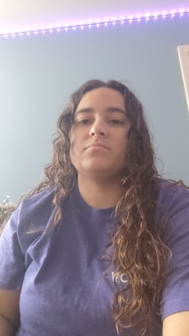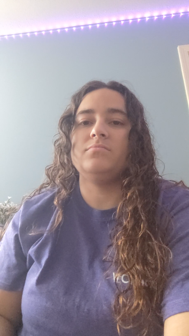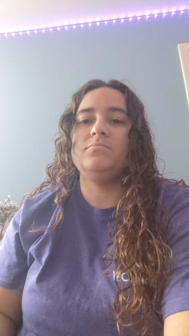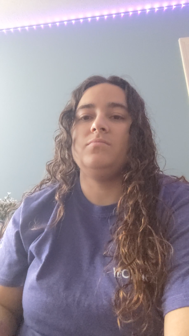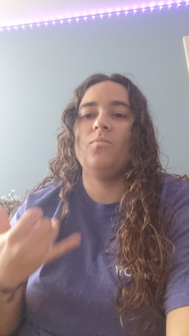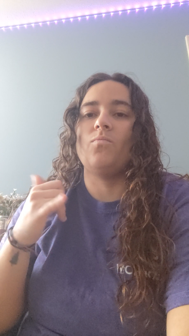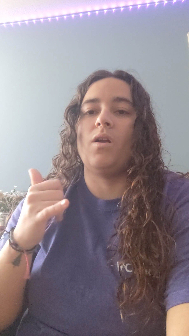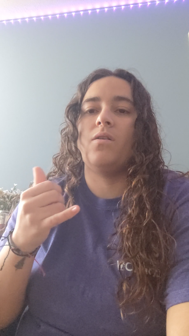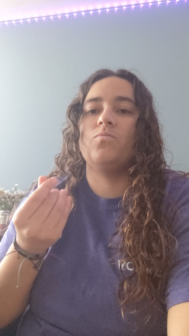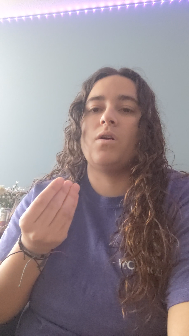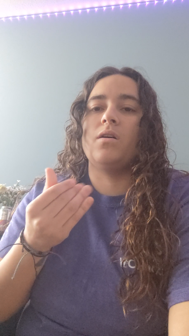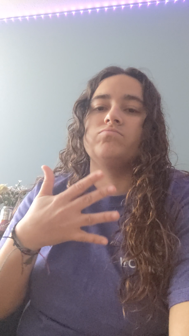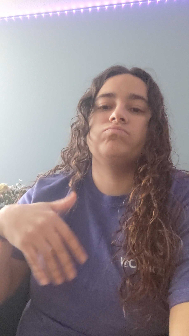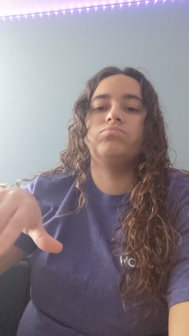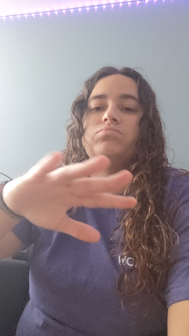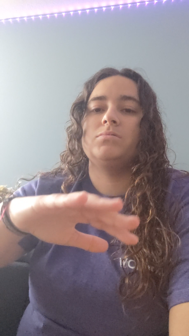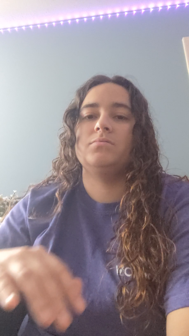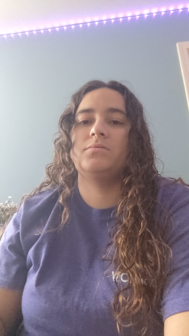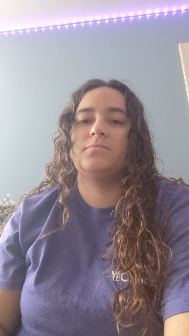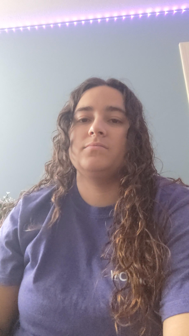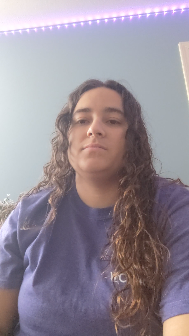playground